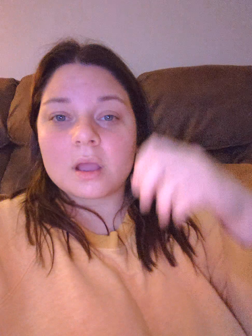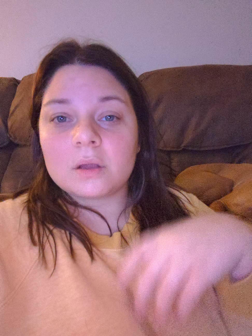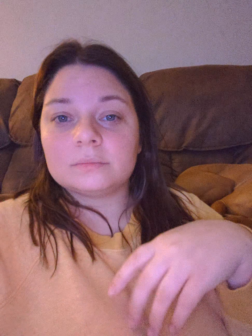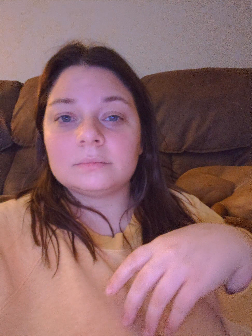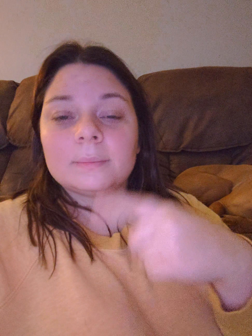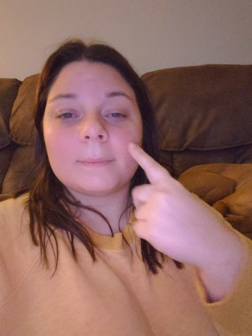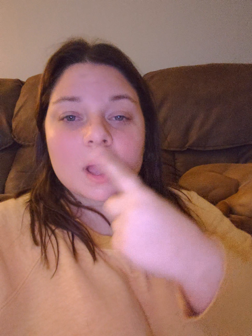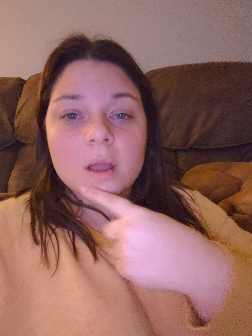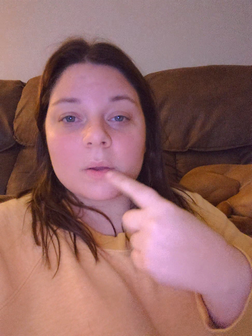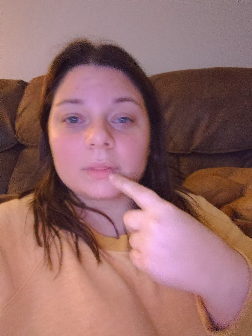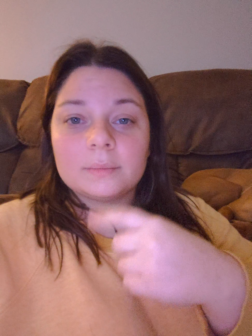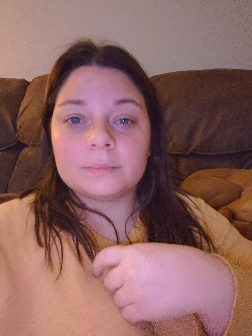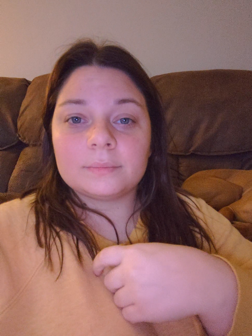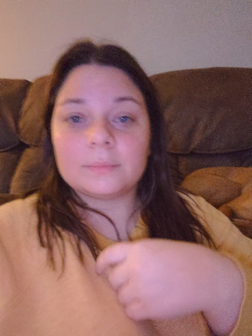mouth